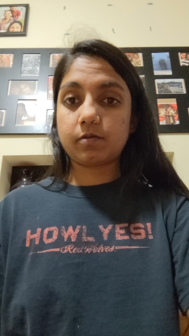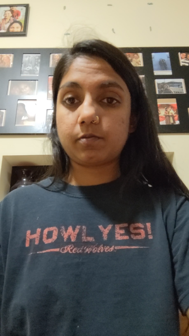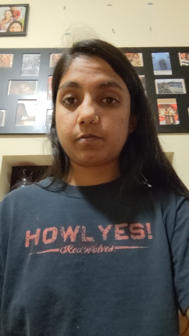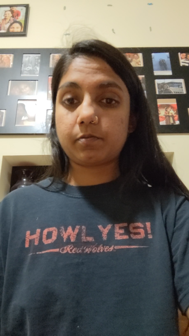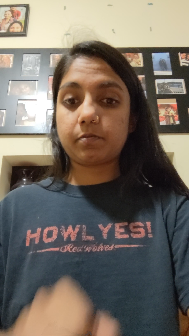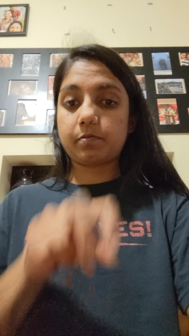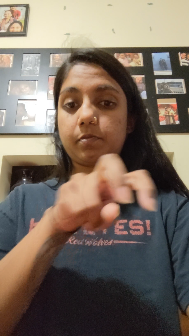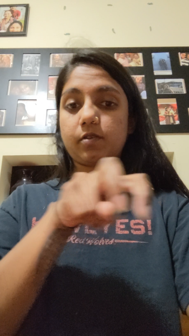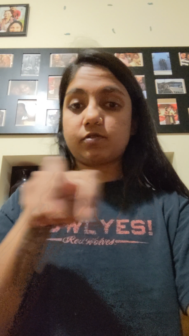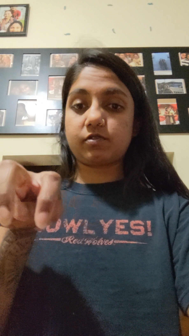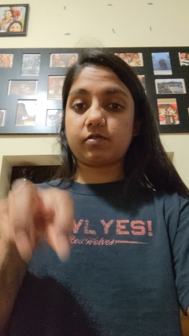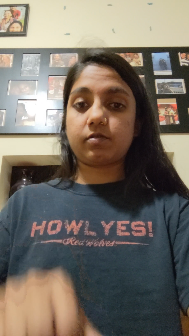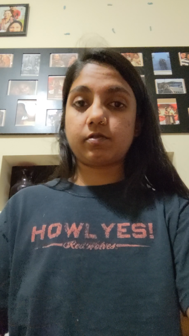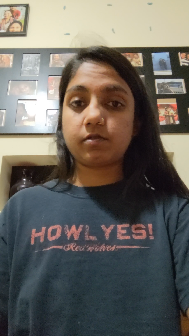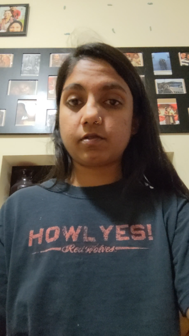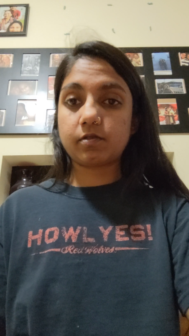bench